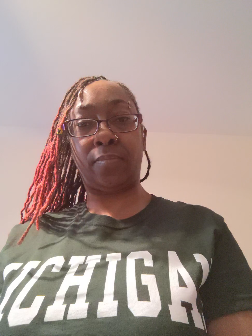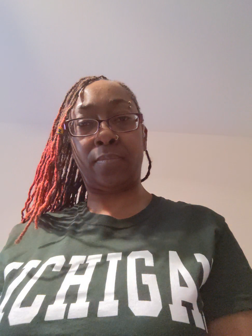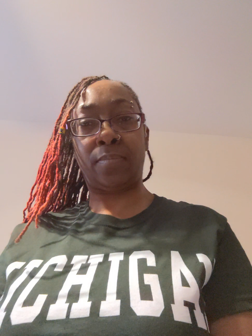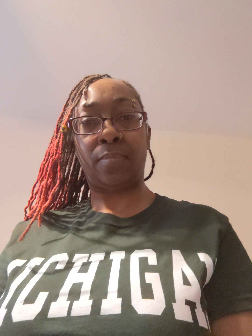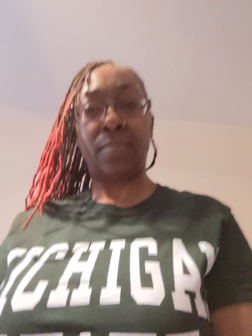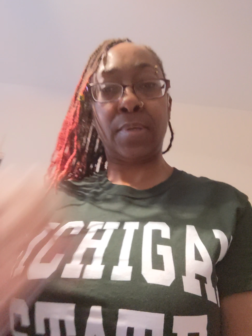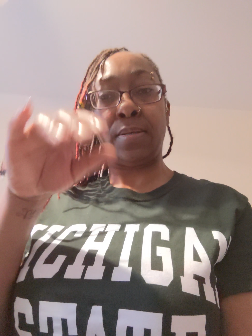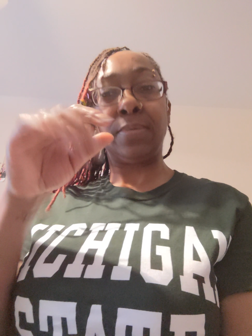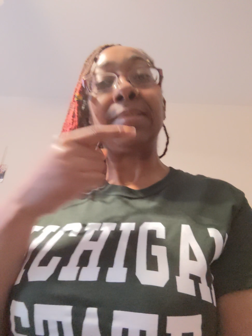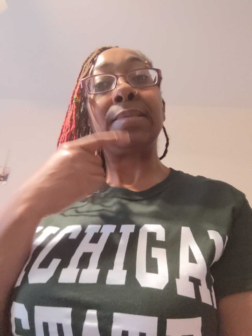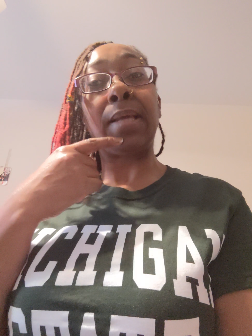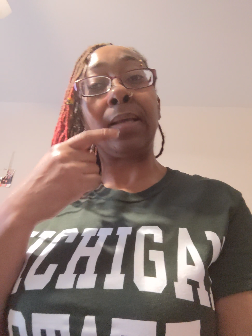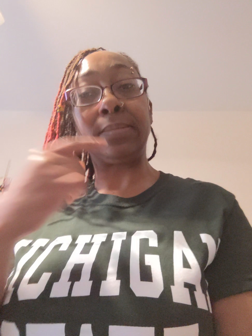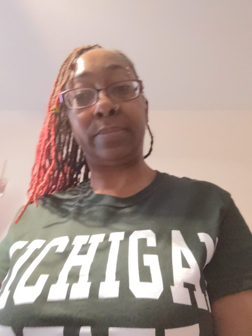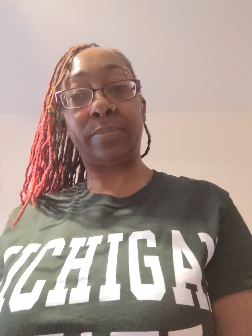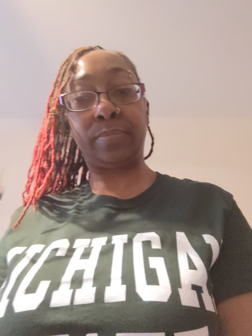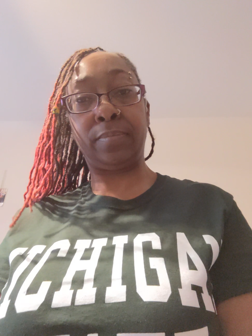say